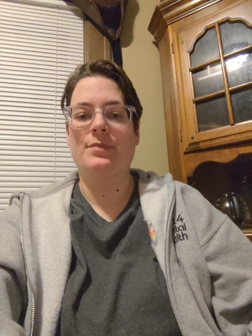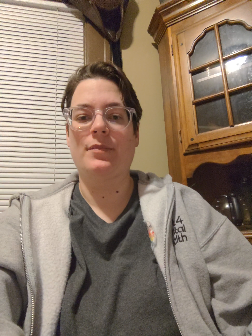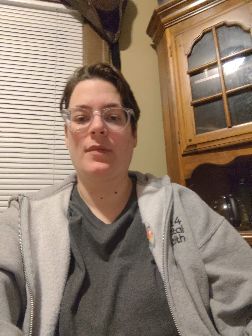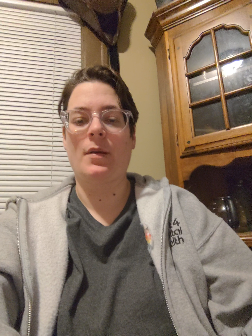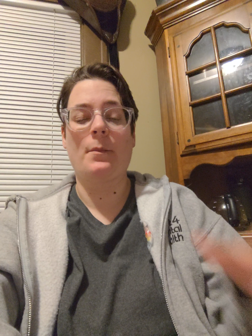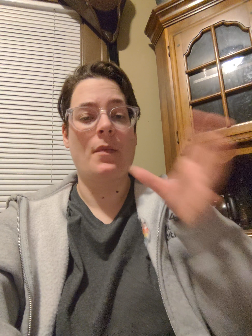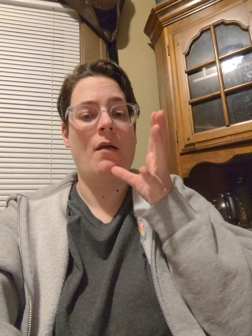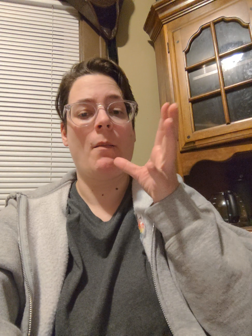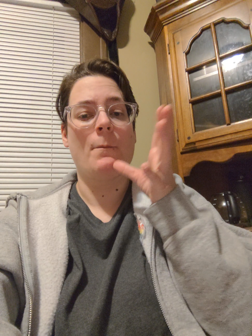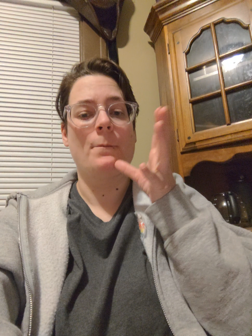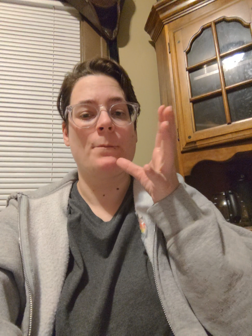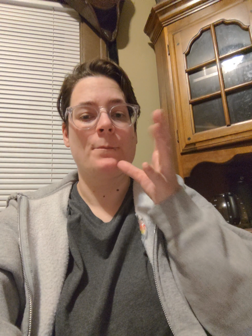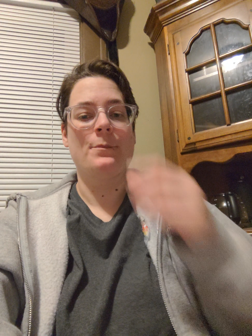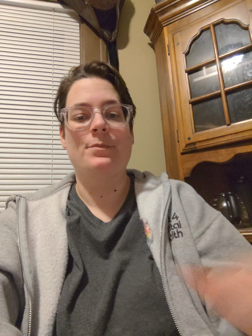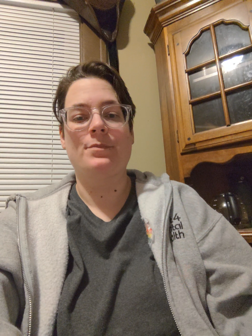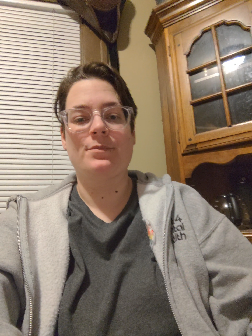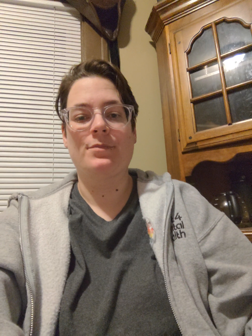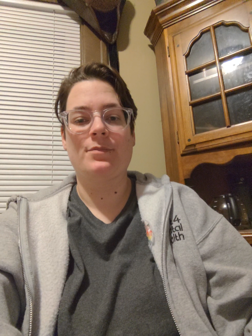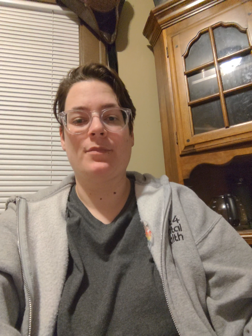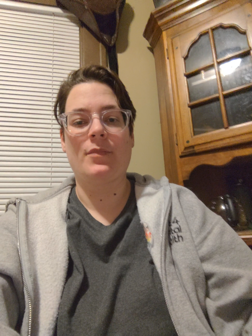mom